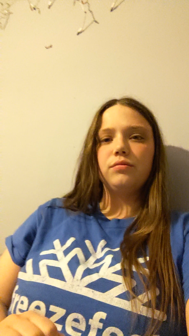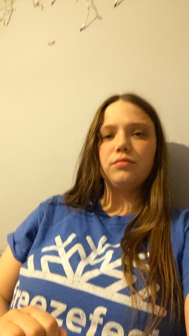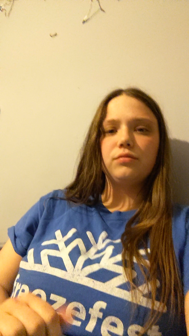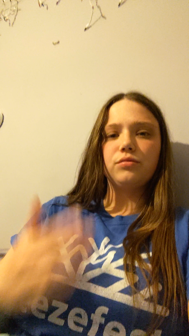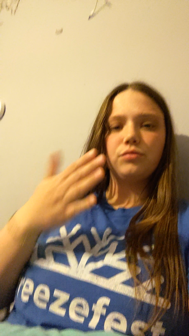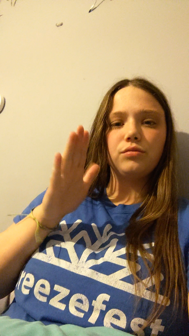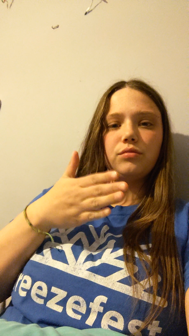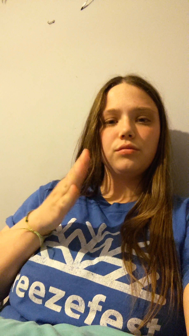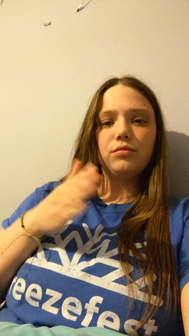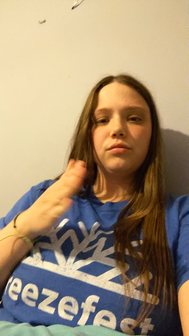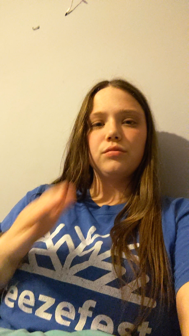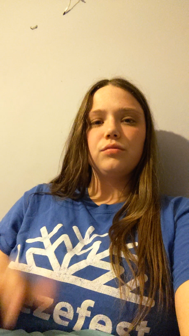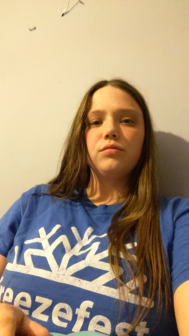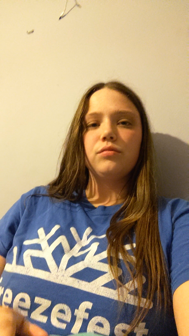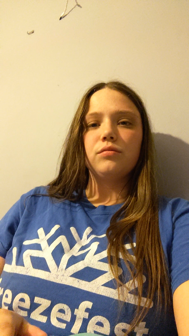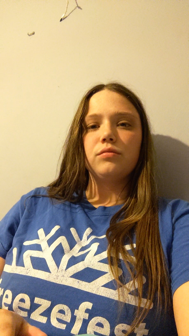share